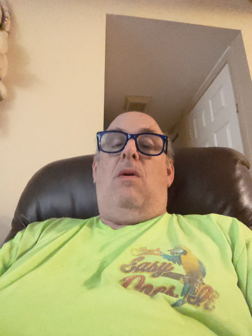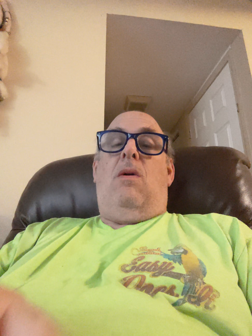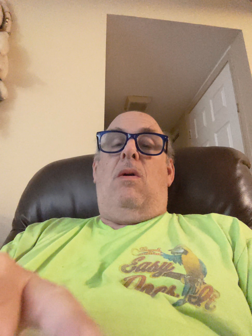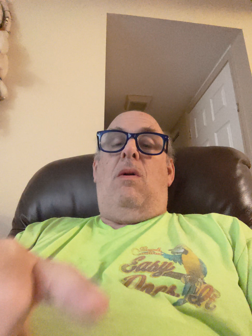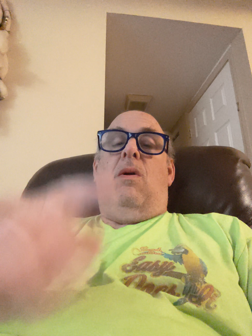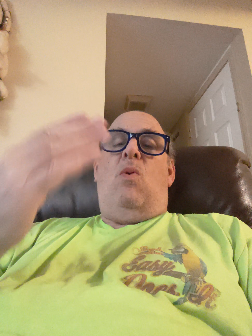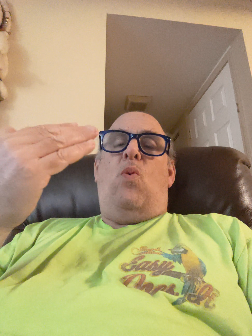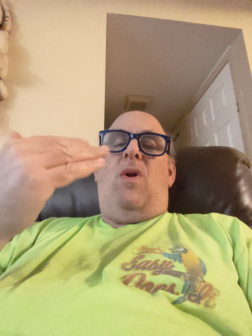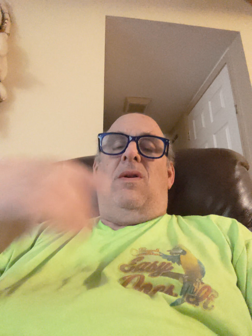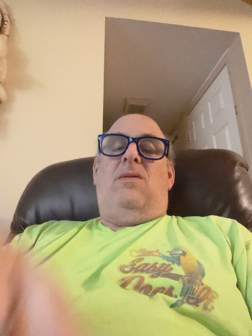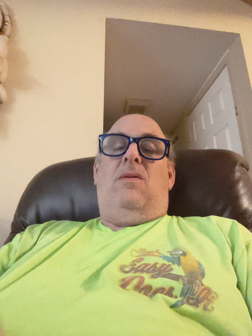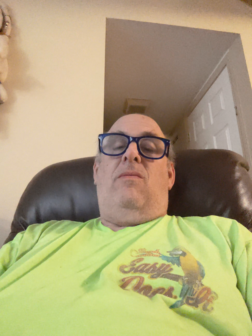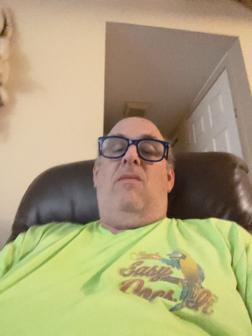wait